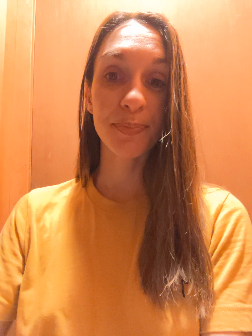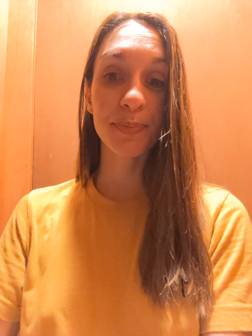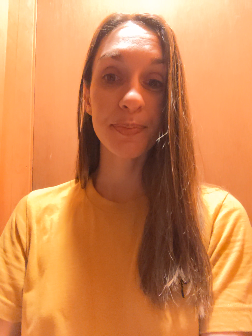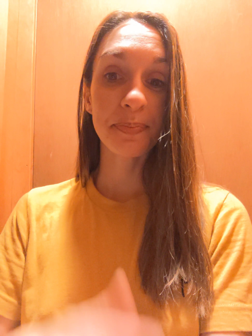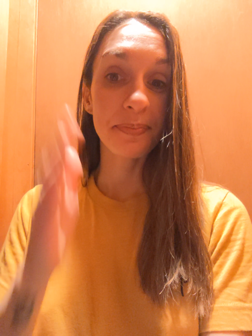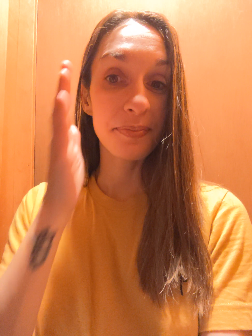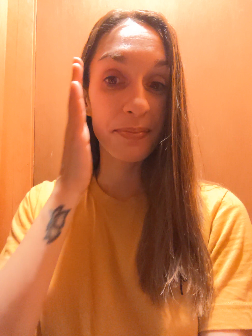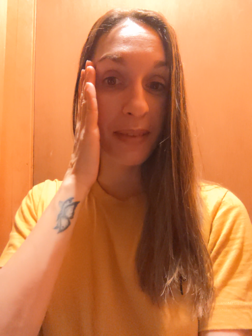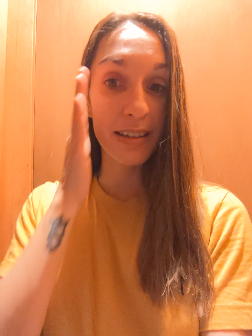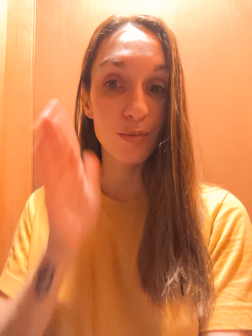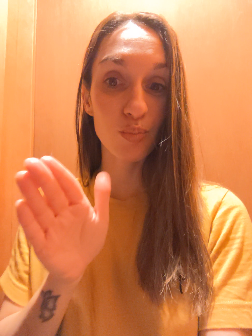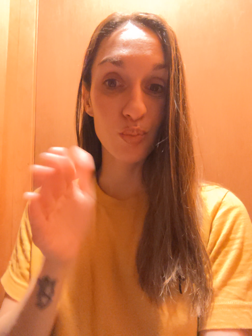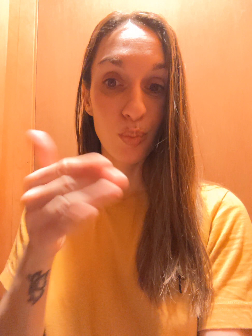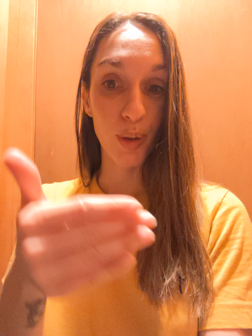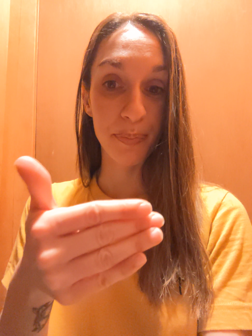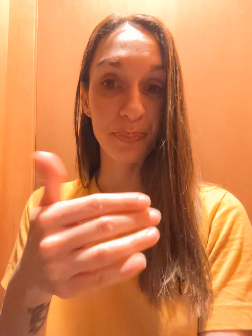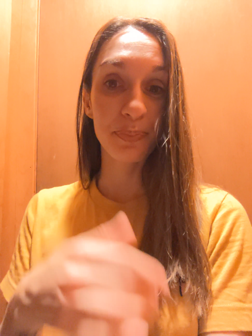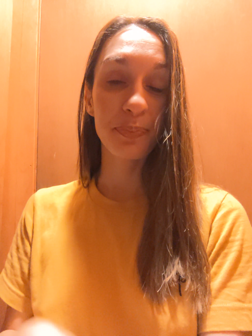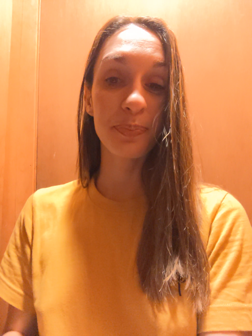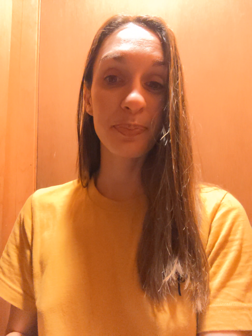bedroom